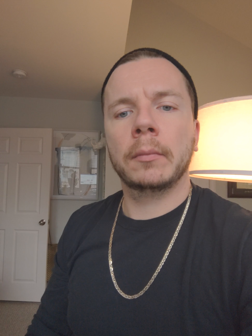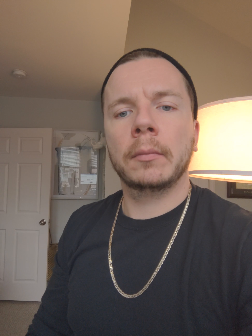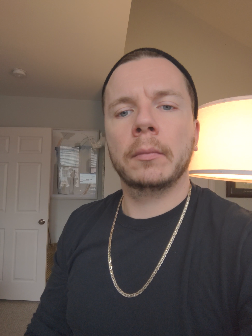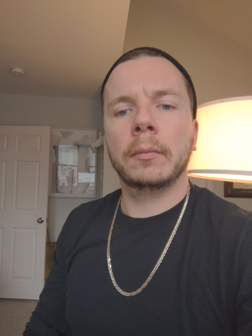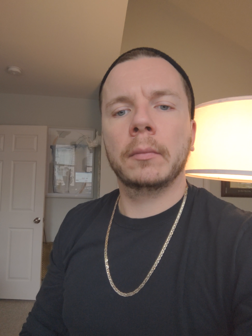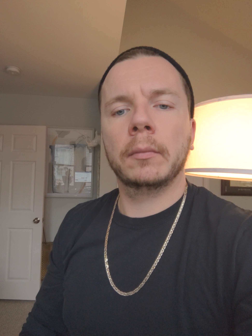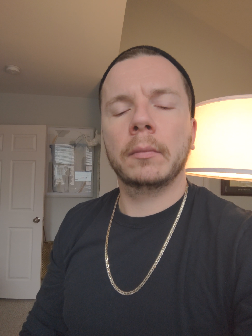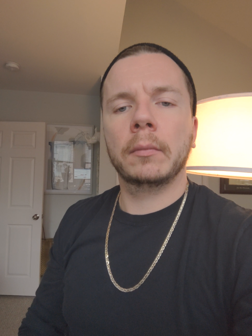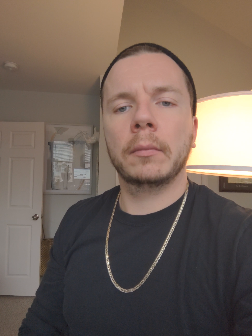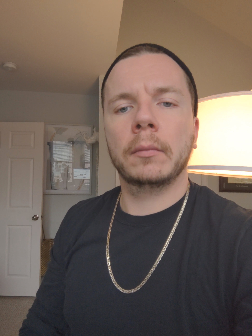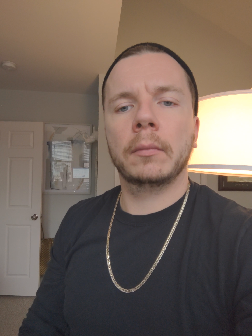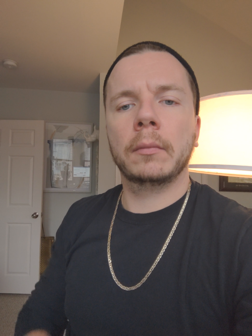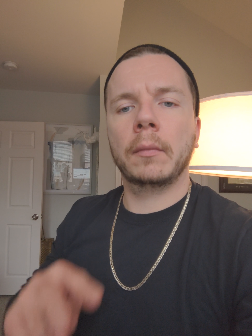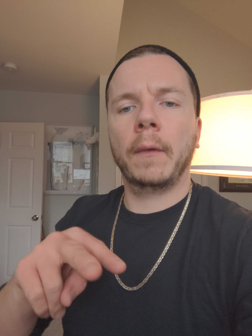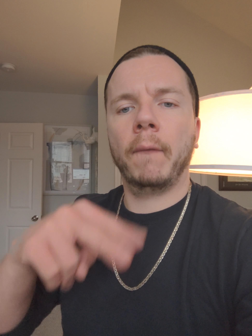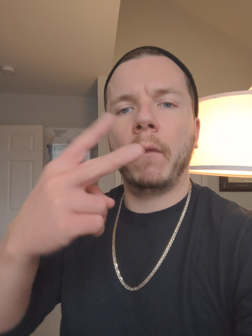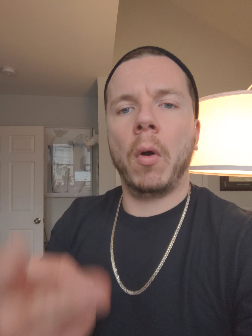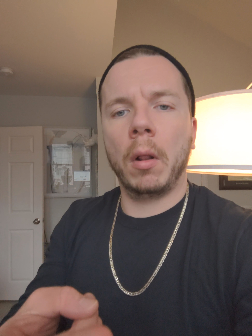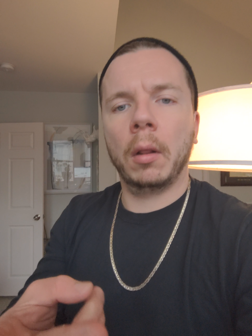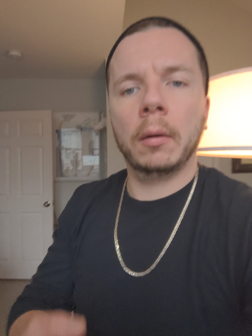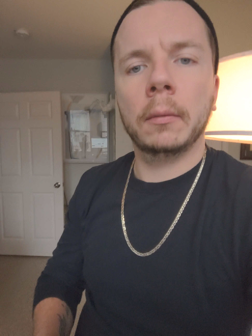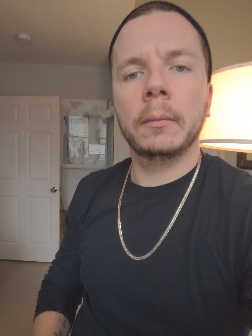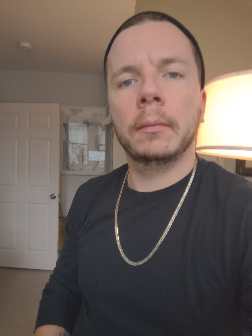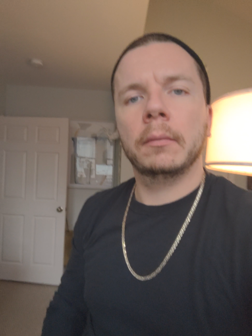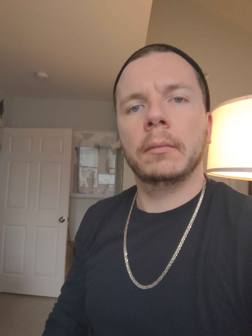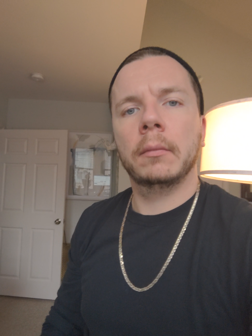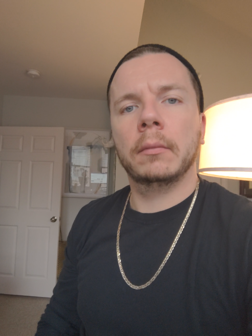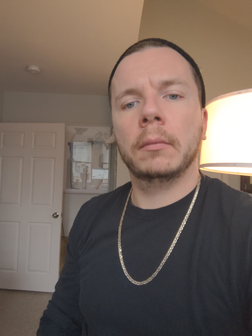fall